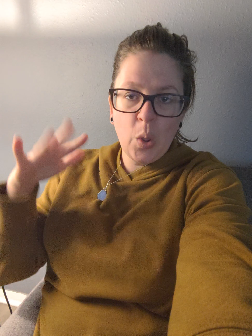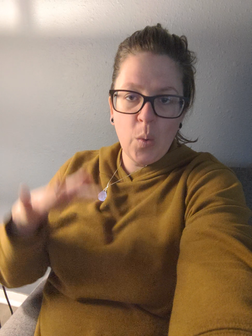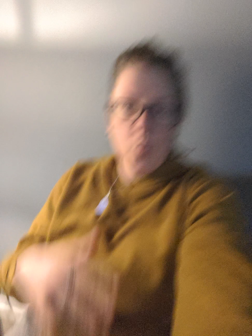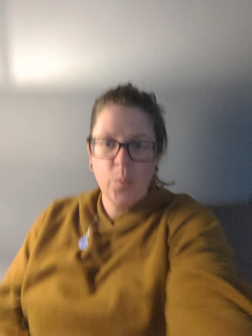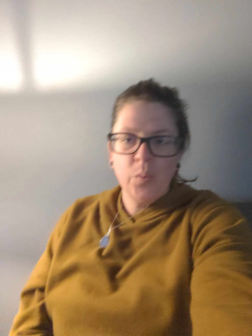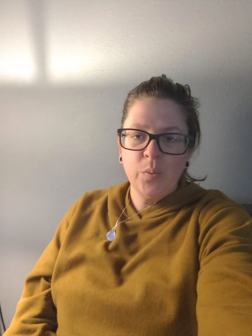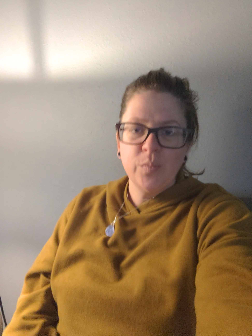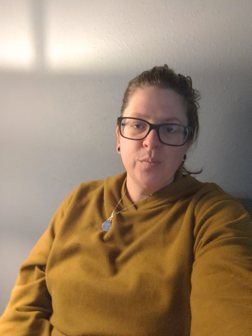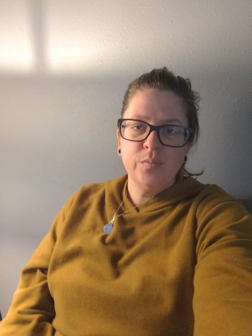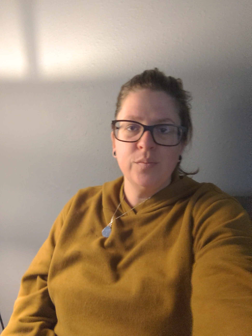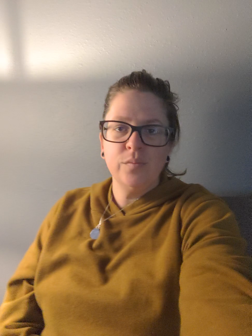snow